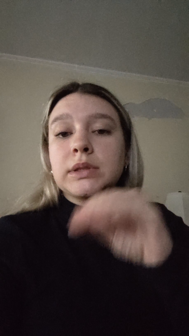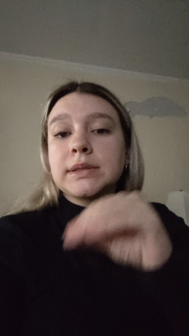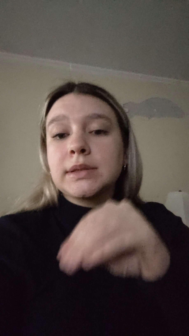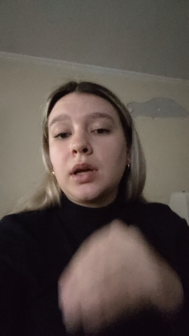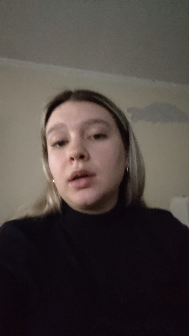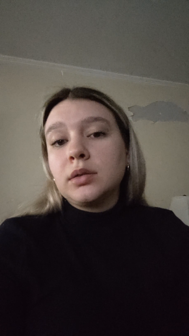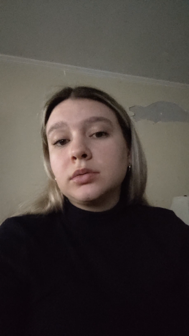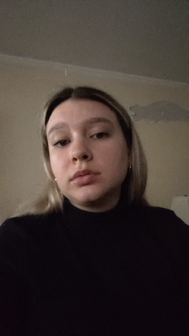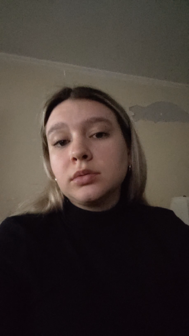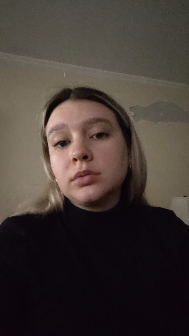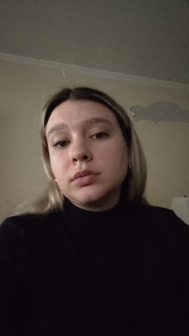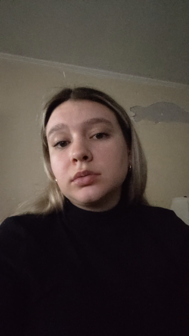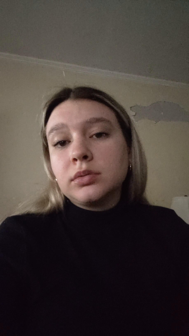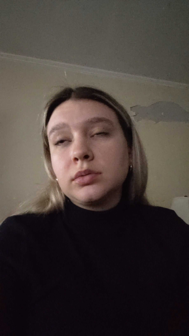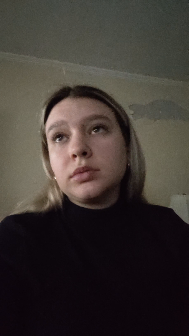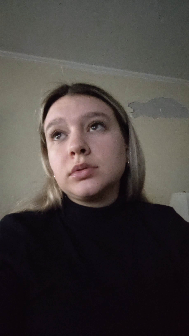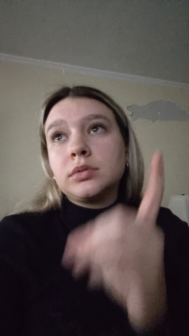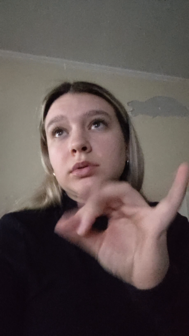did